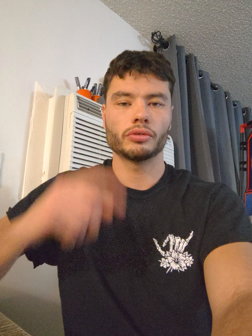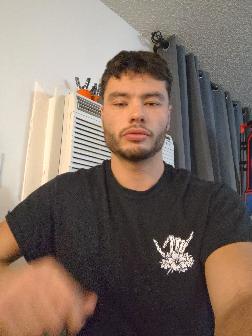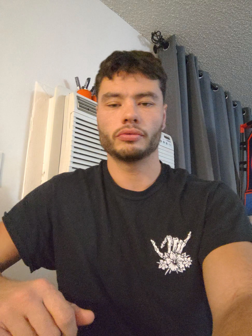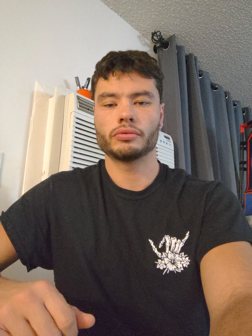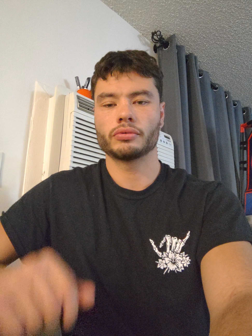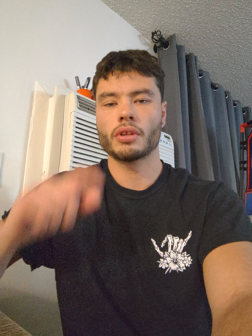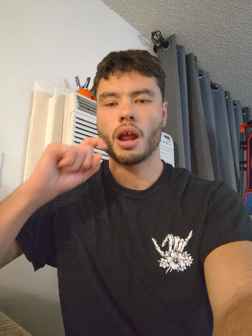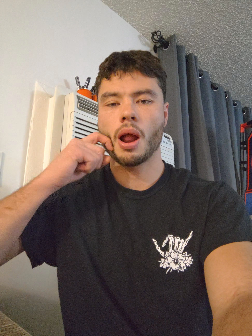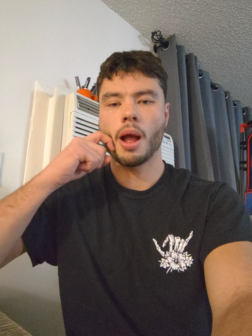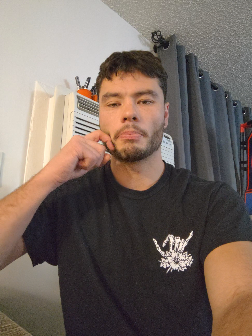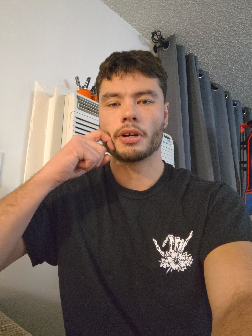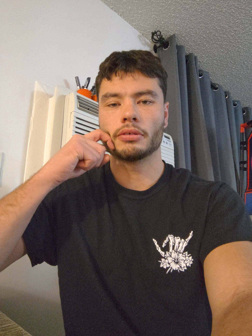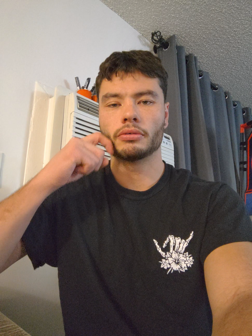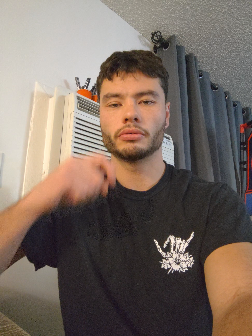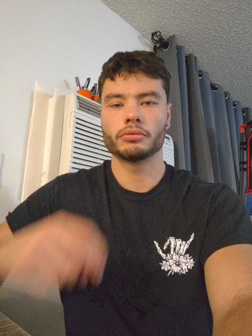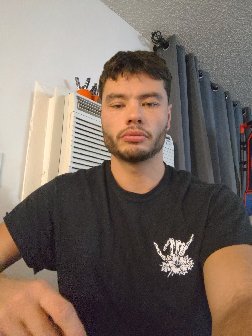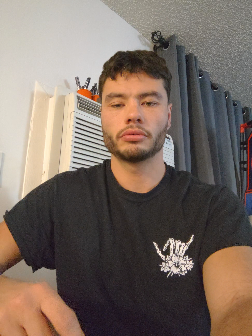apple